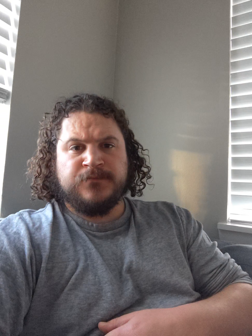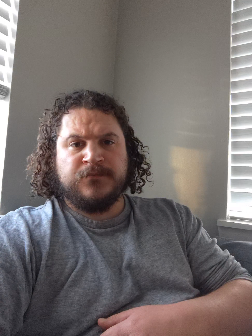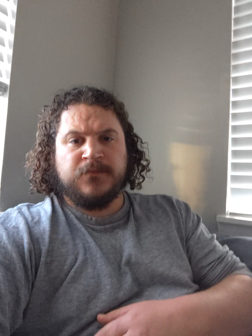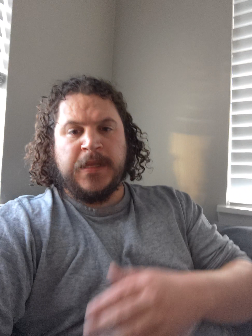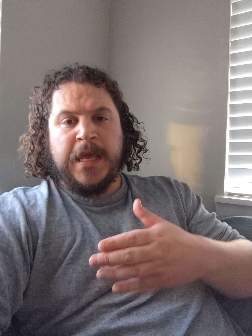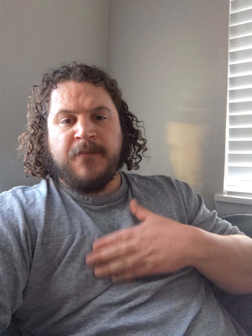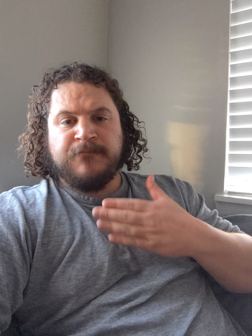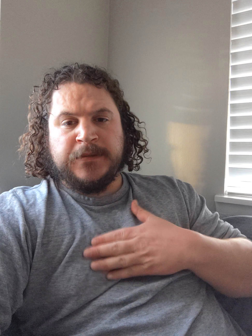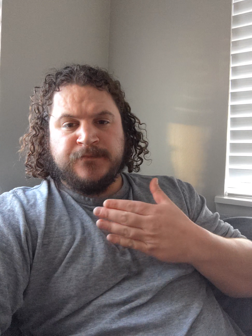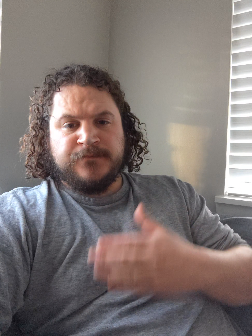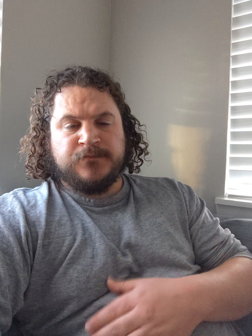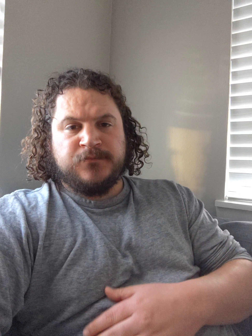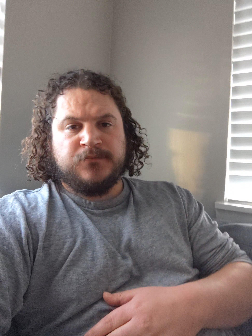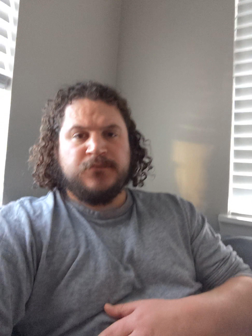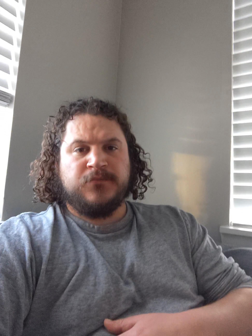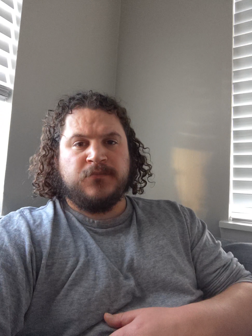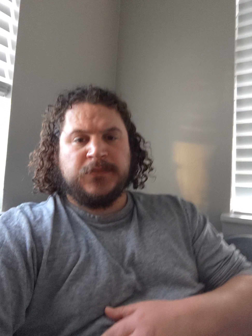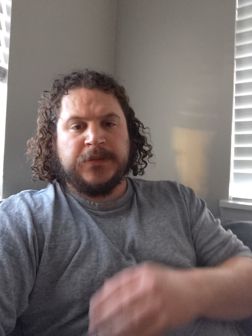happy